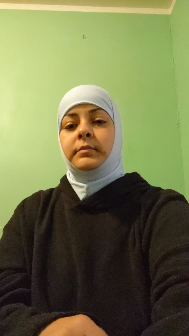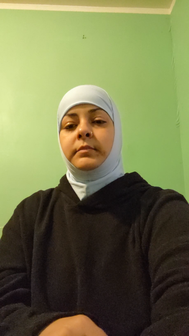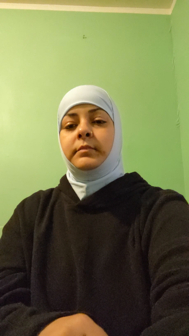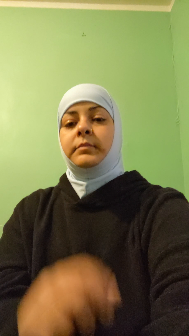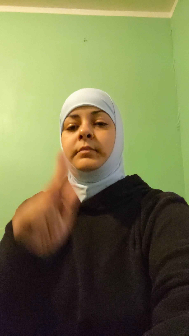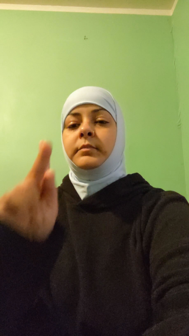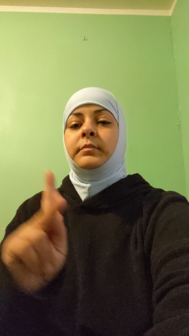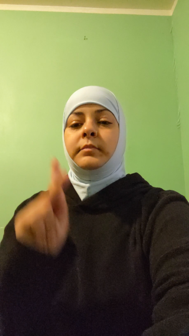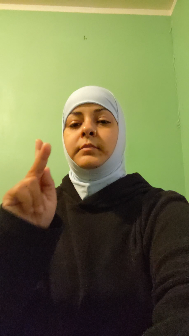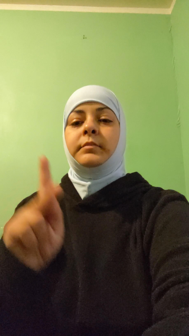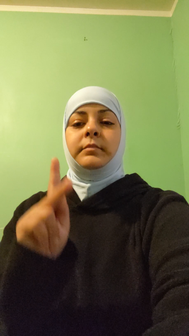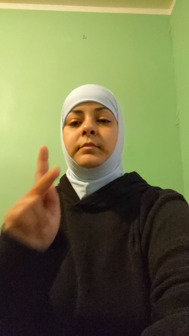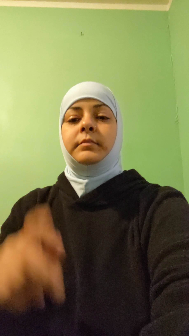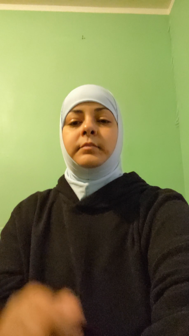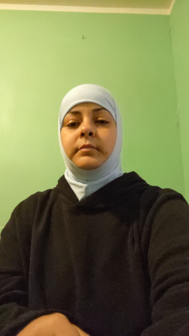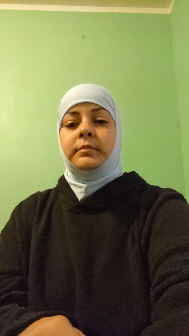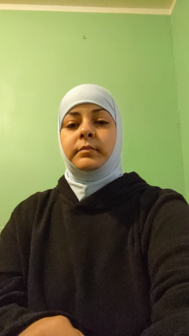careful